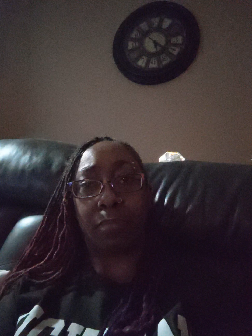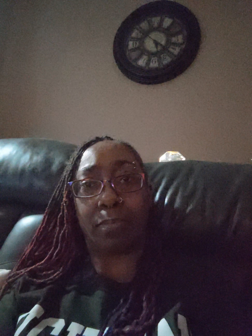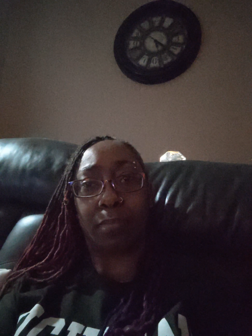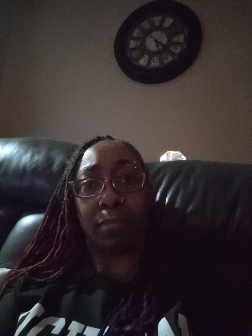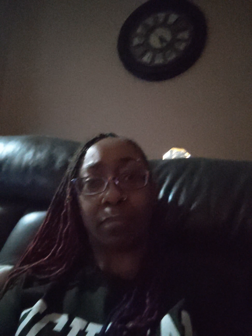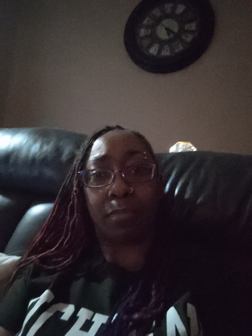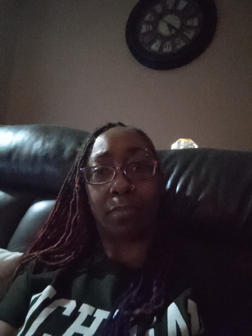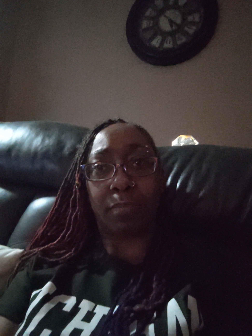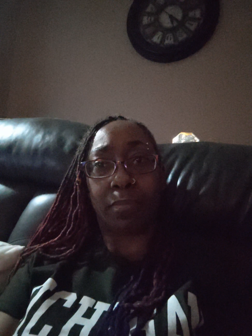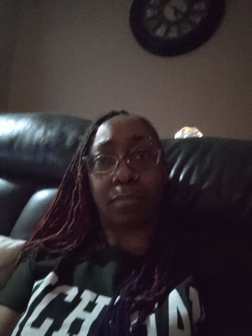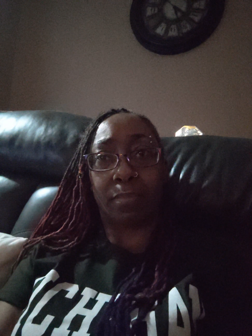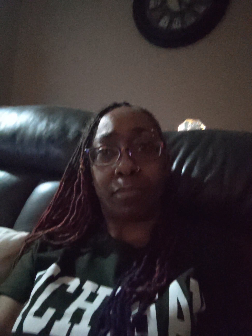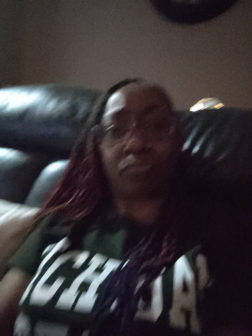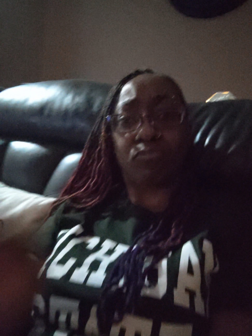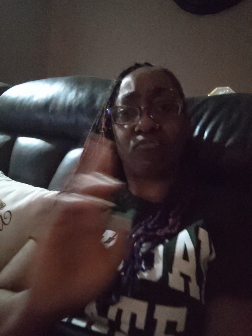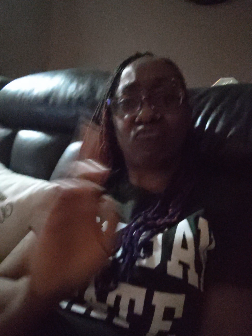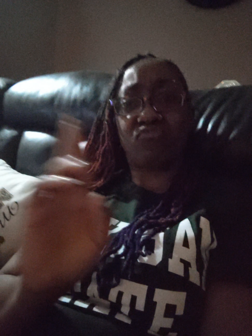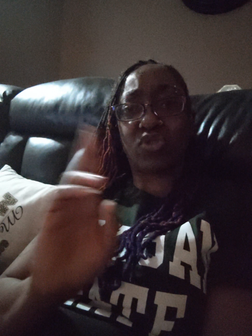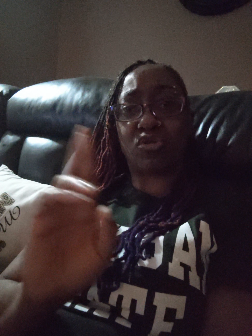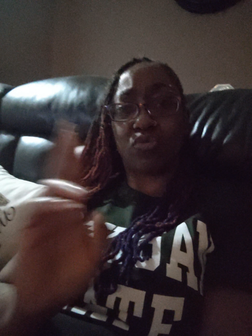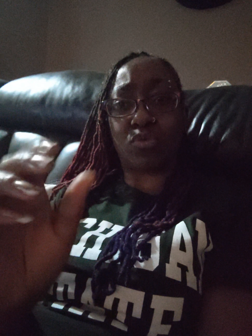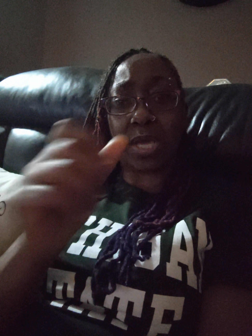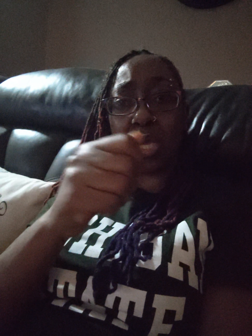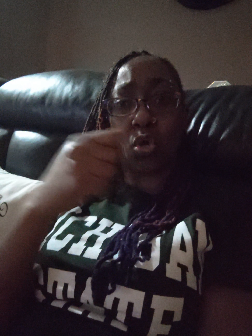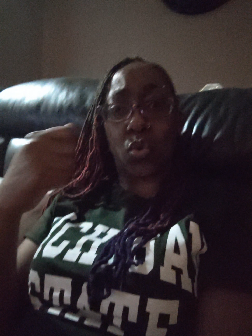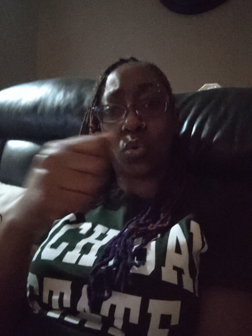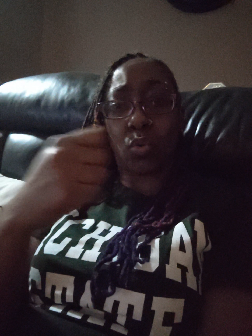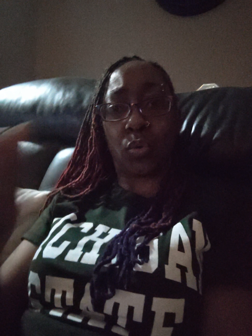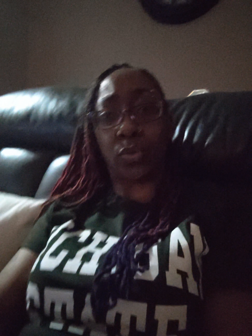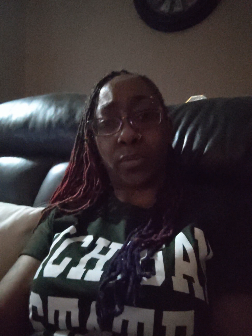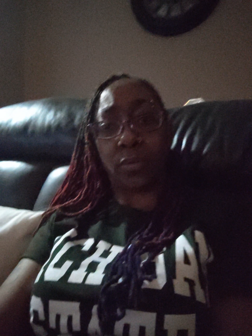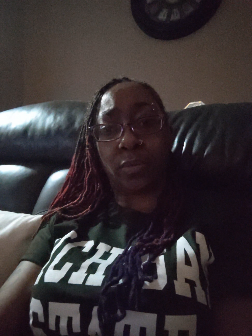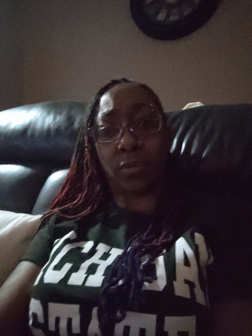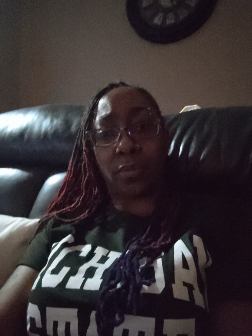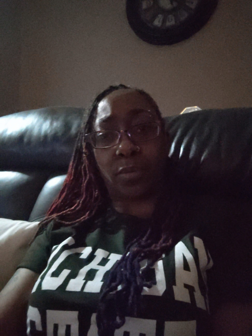refrigerator